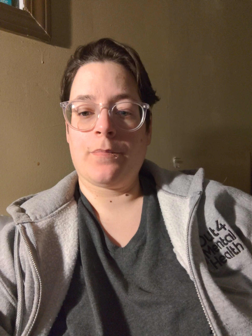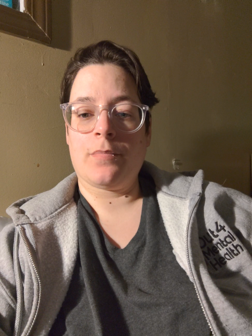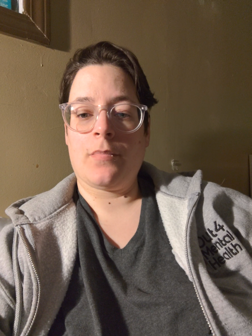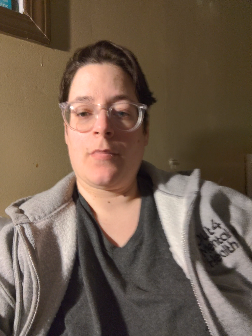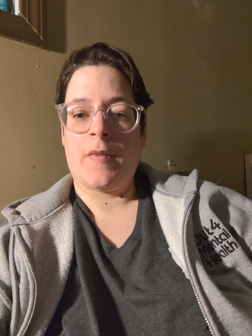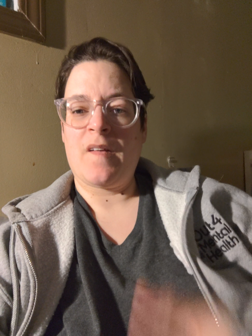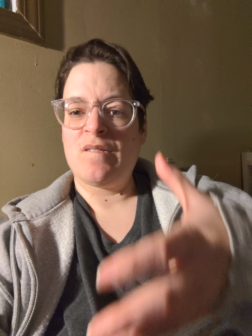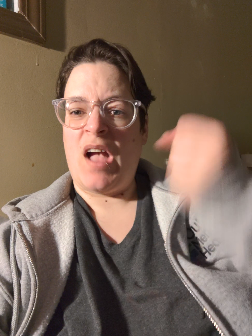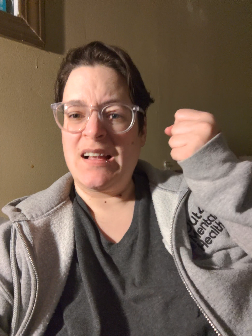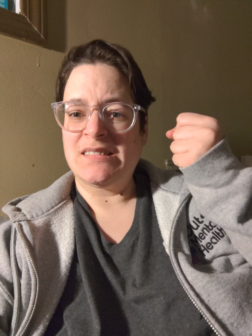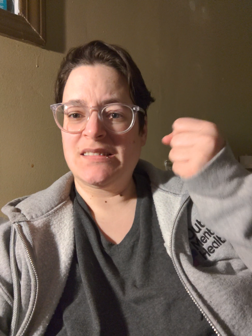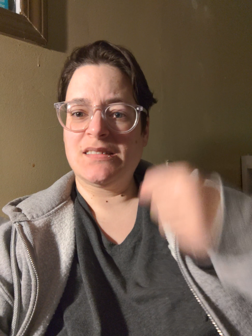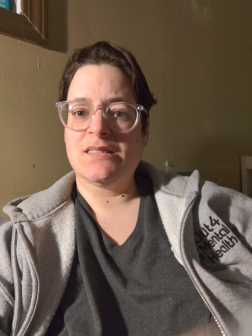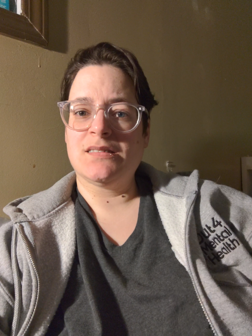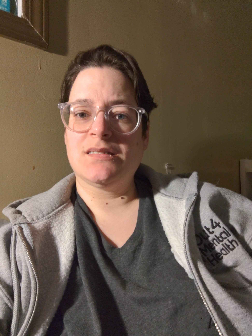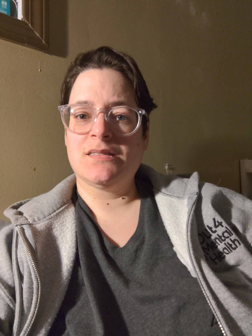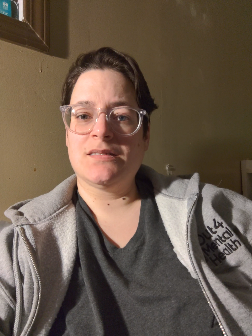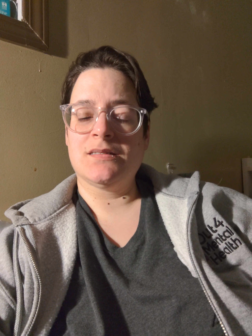fast